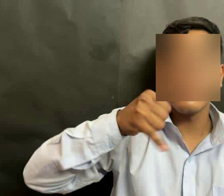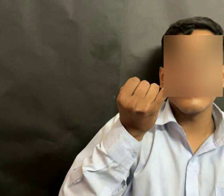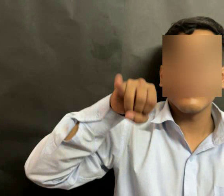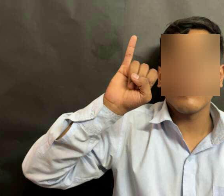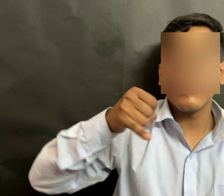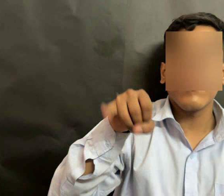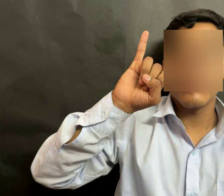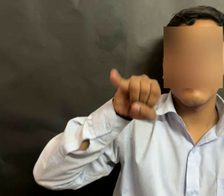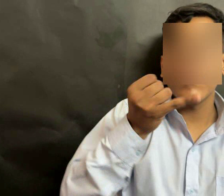J